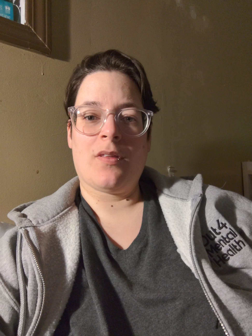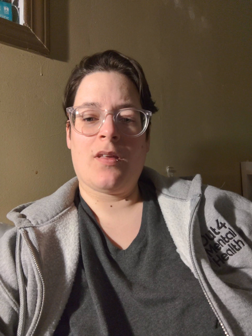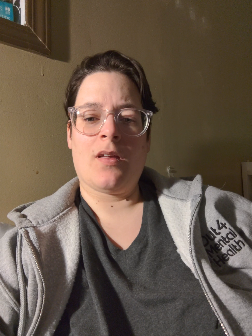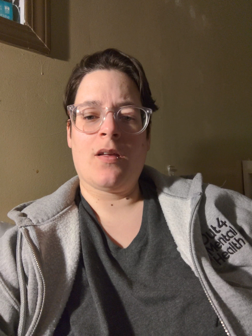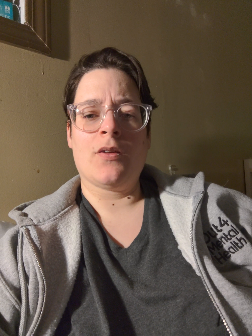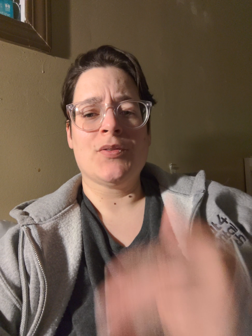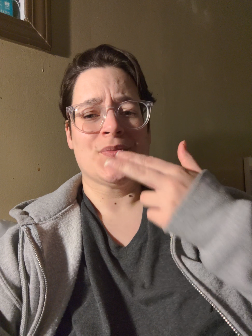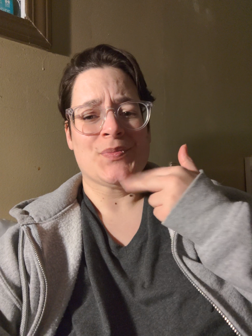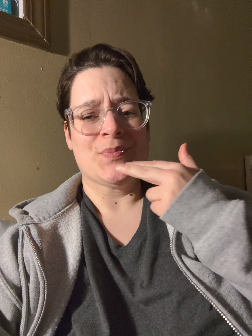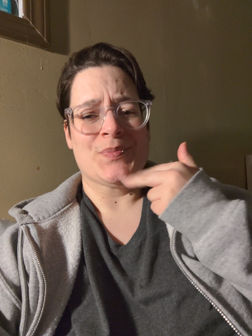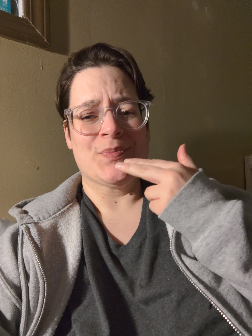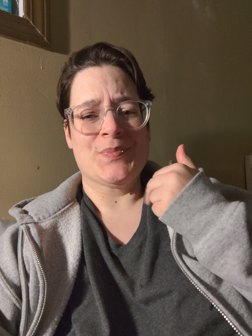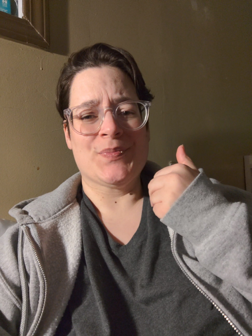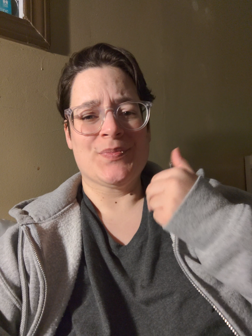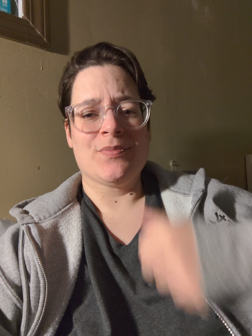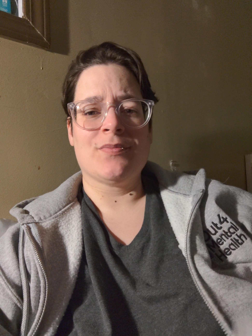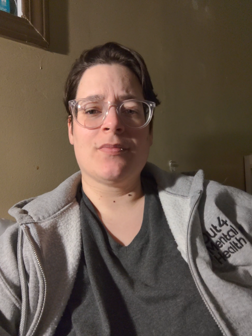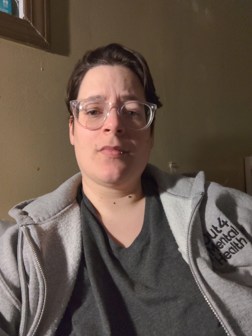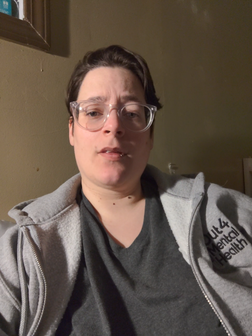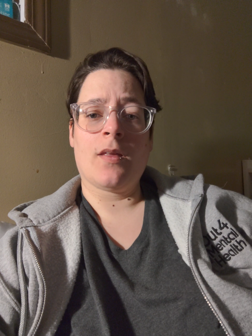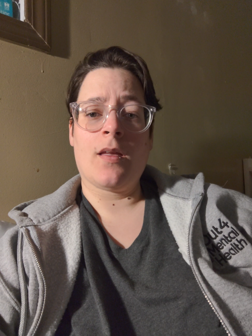cute